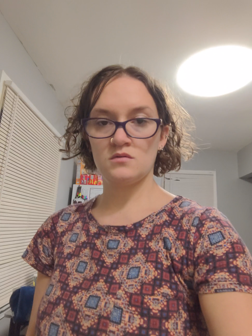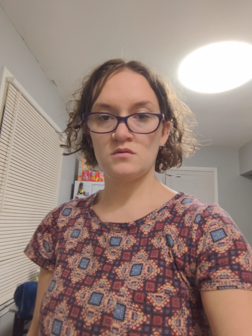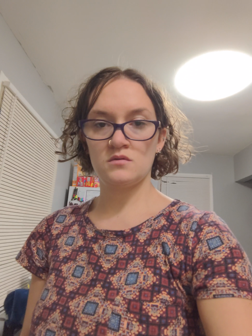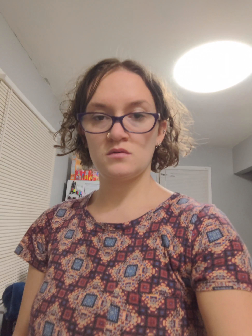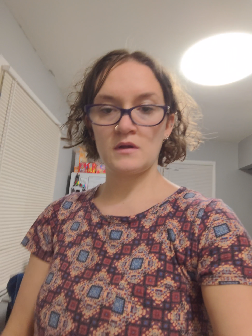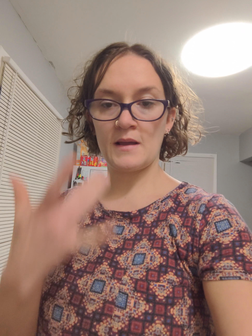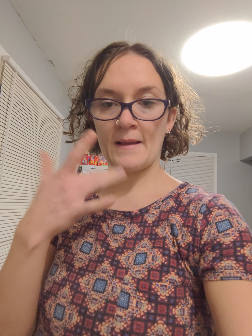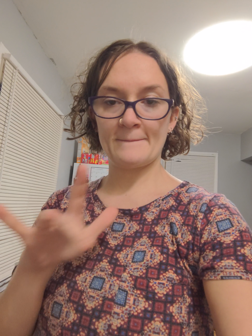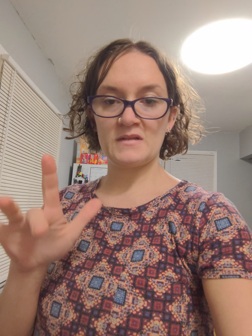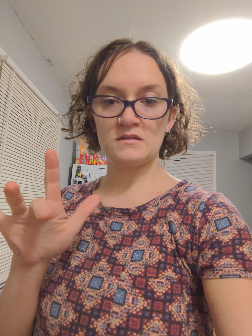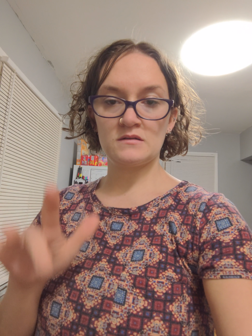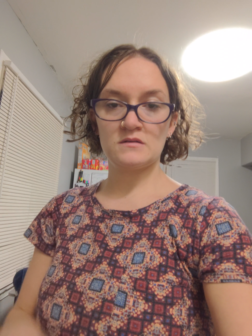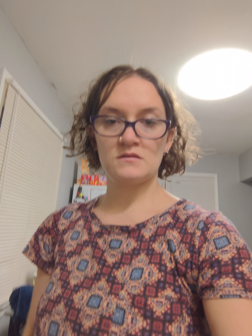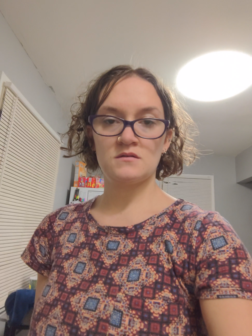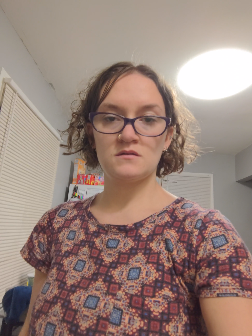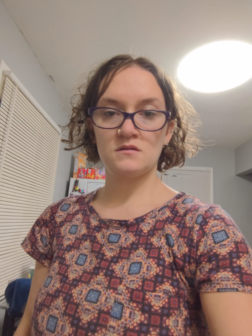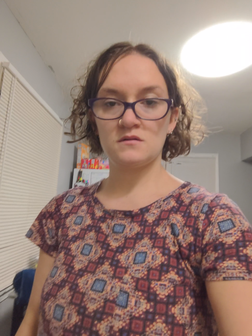empty